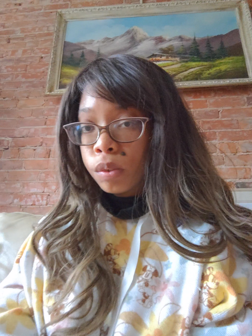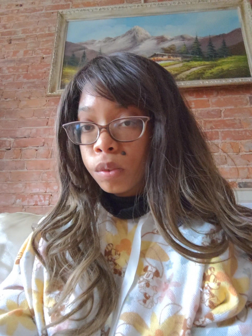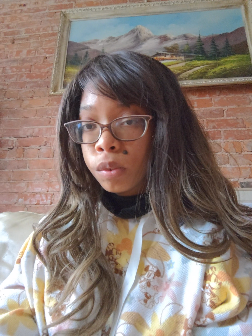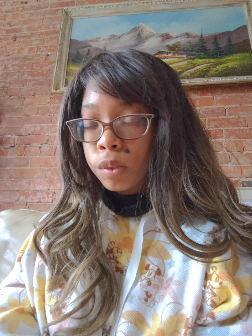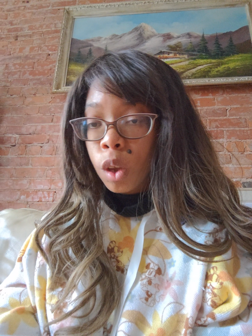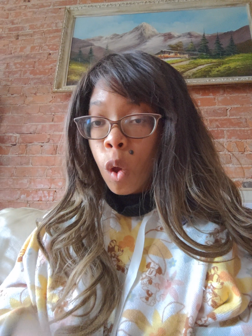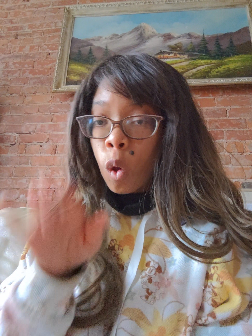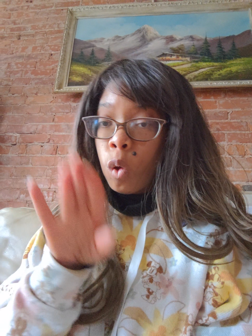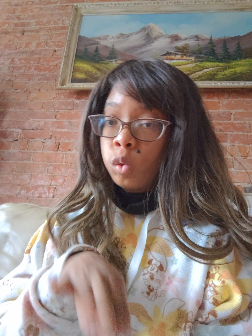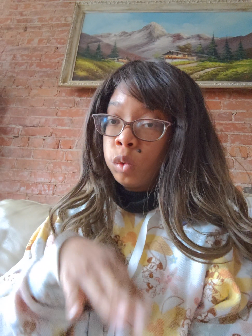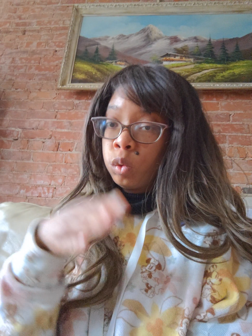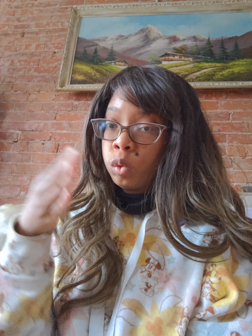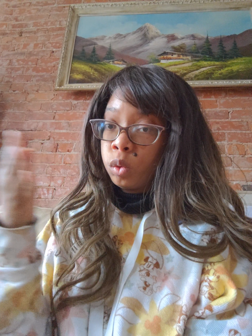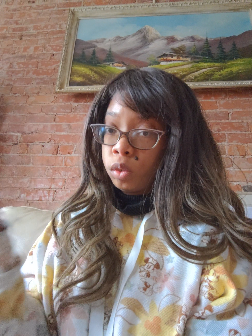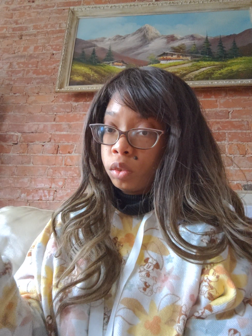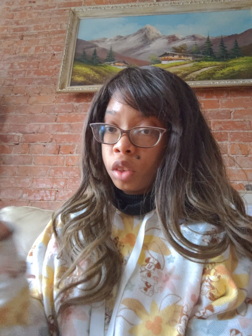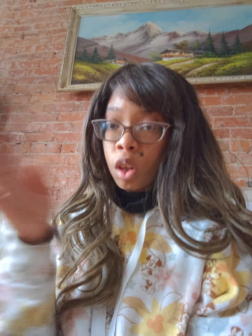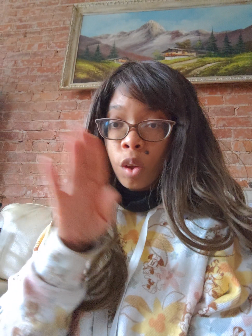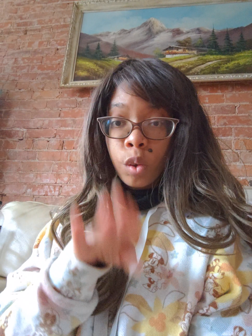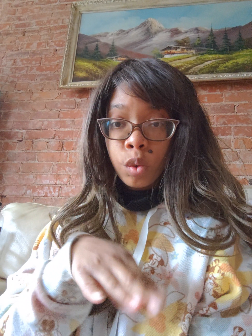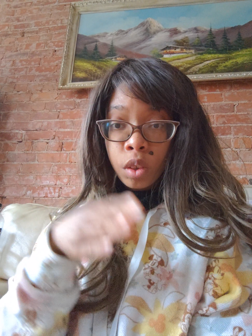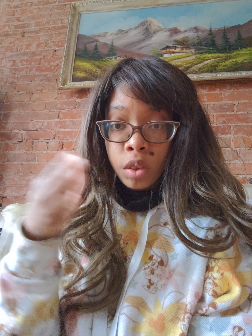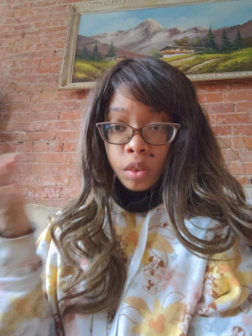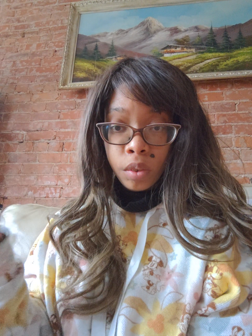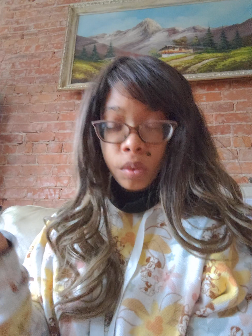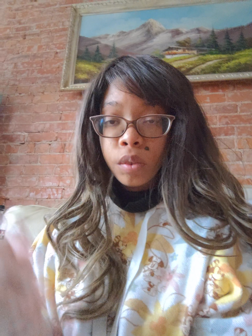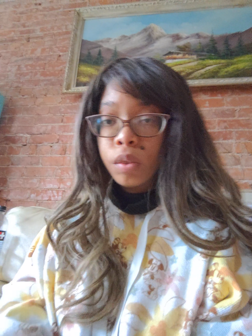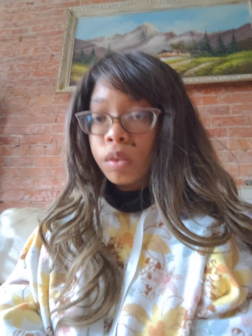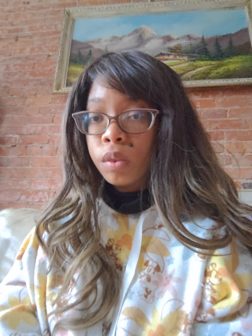open